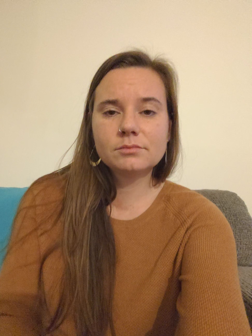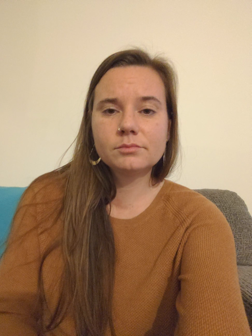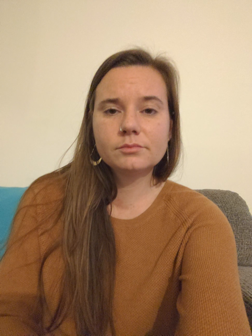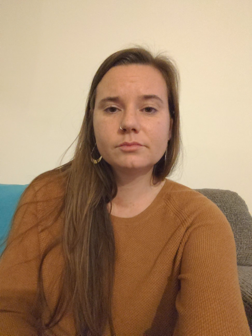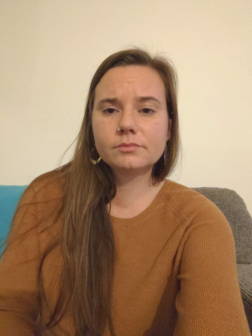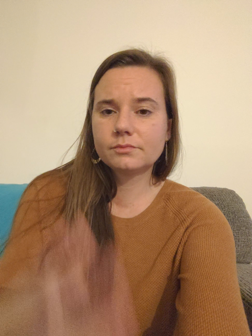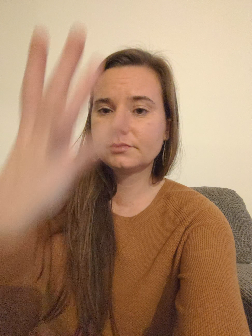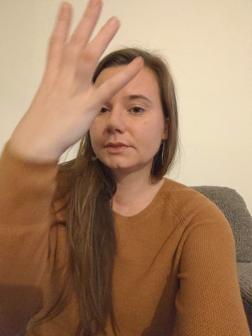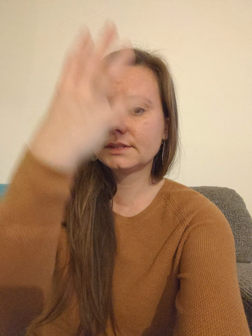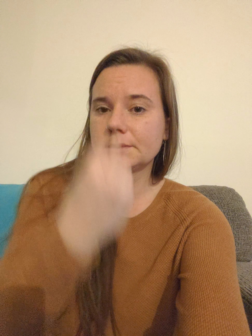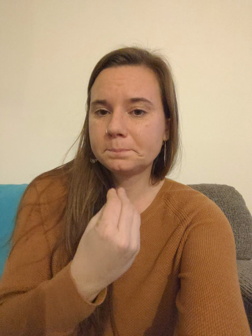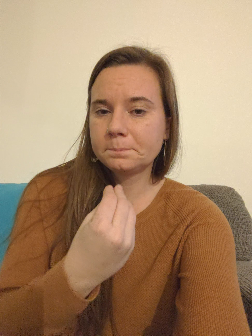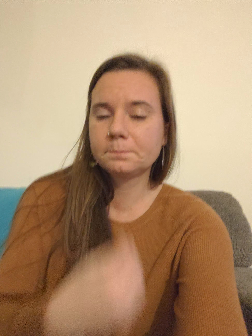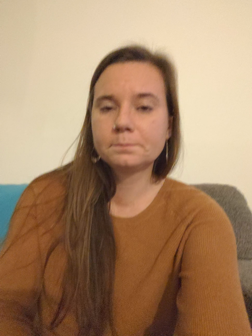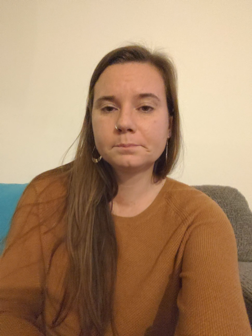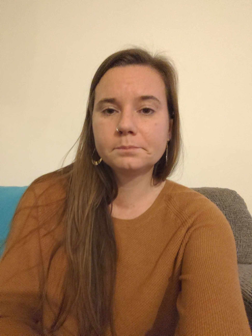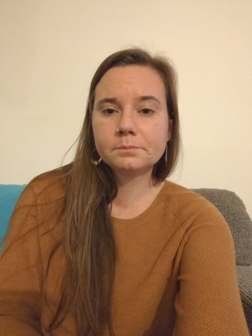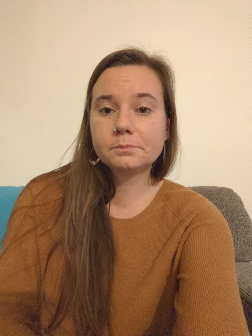sleep